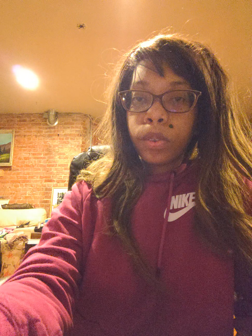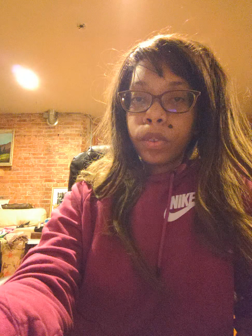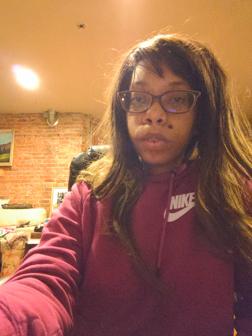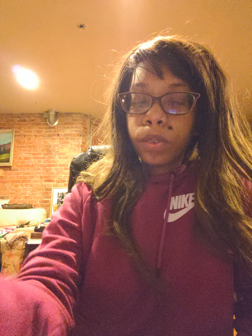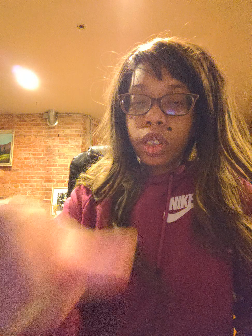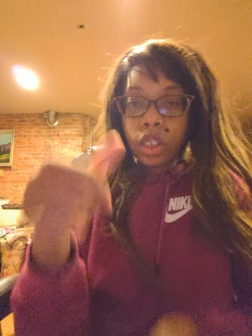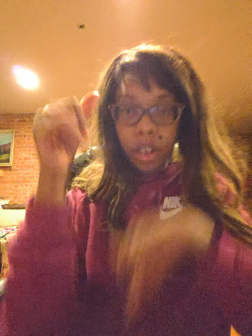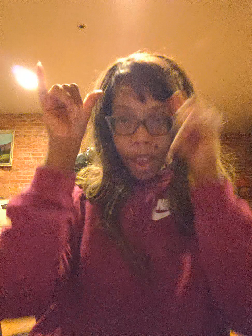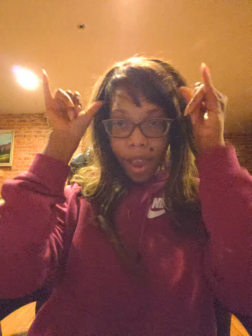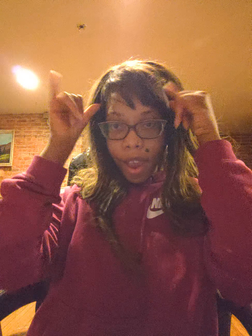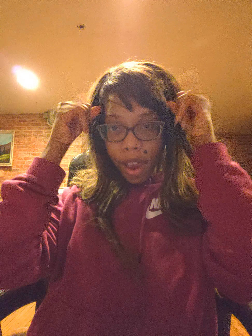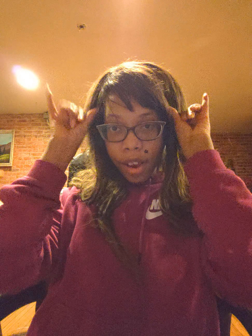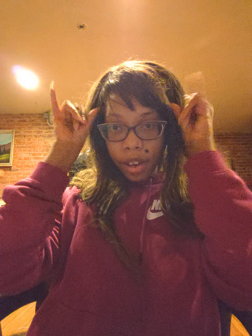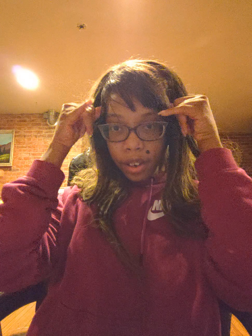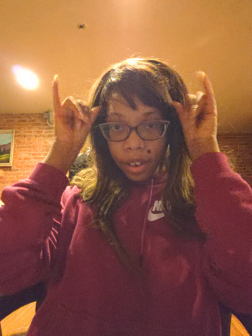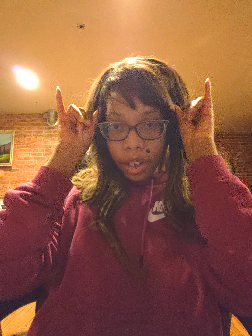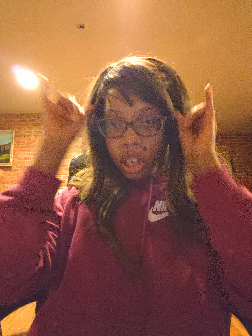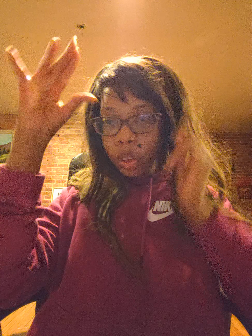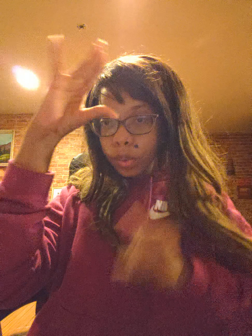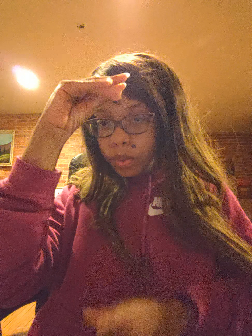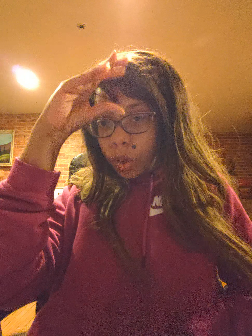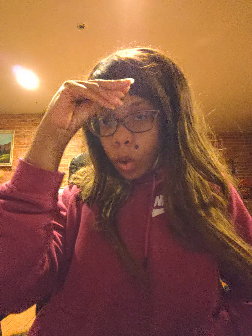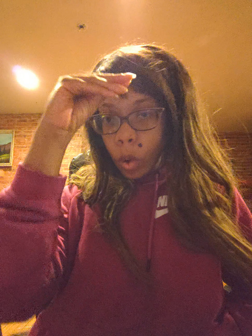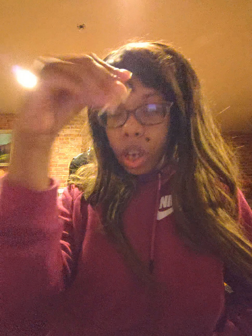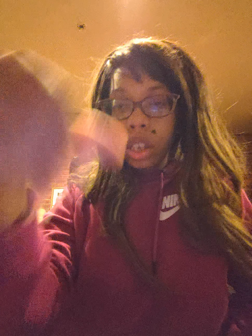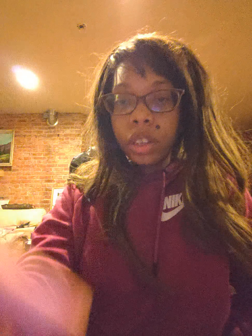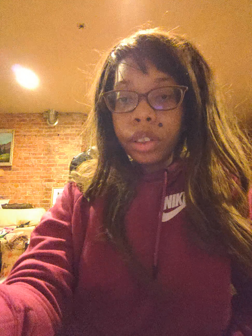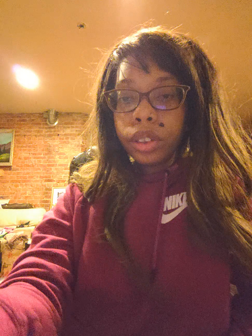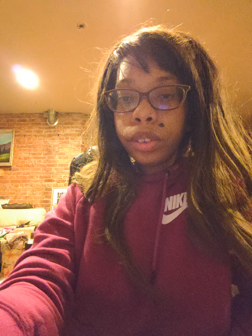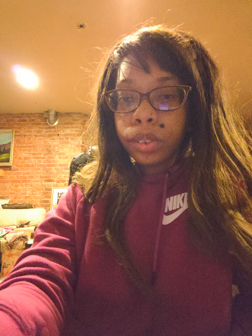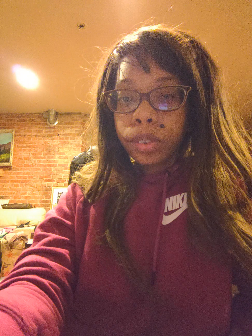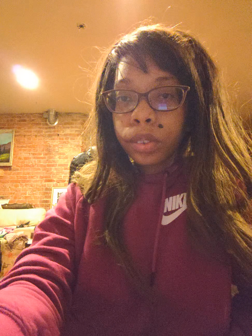cowboy